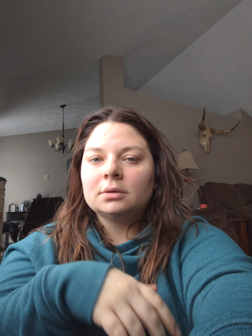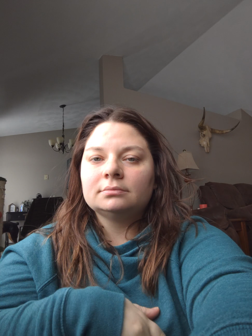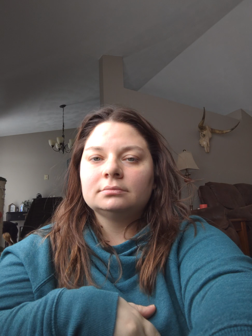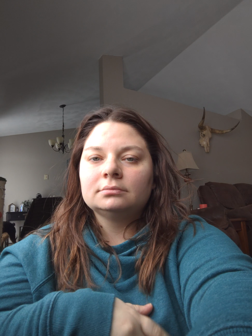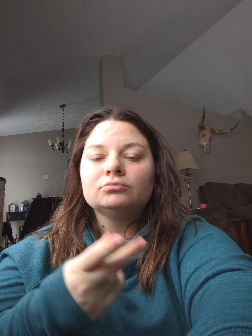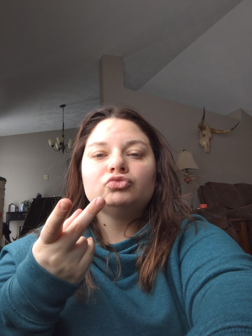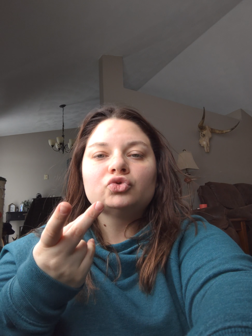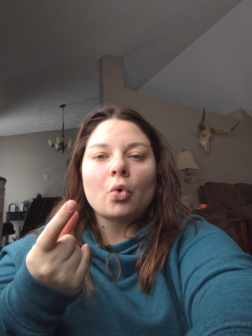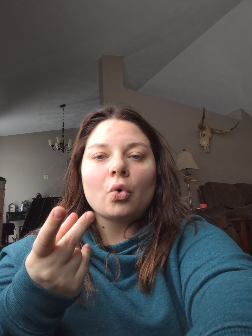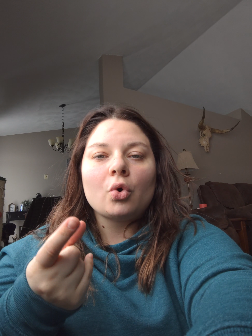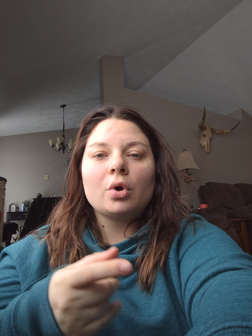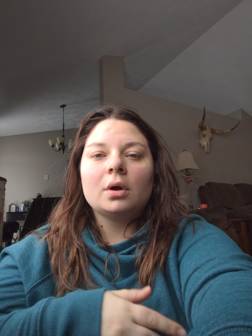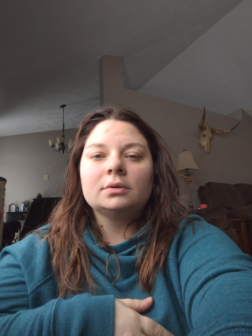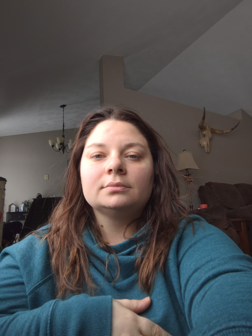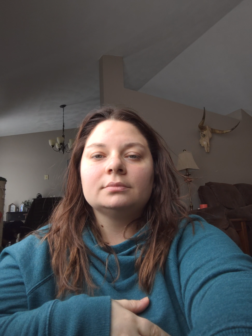dog